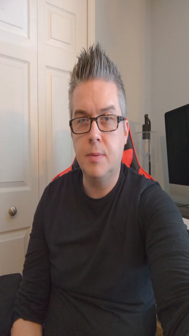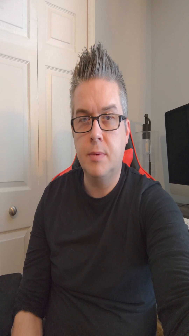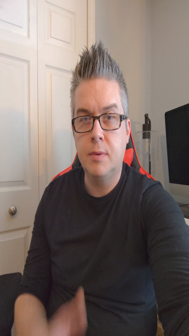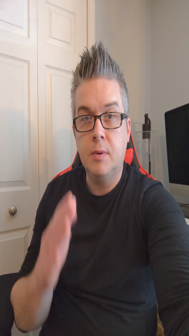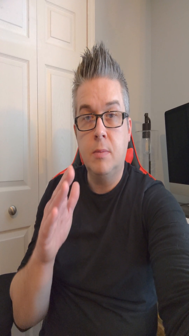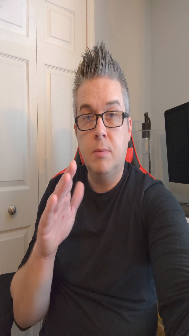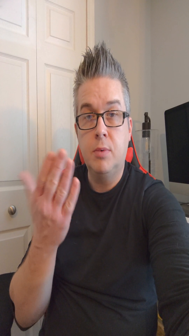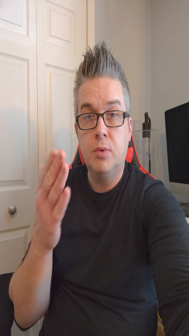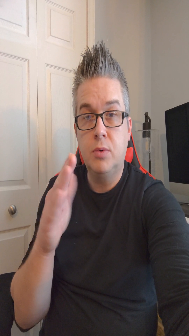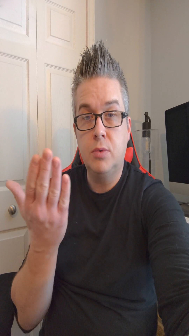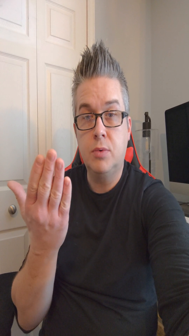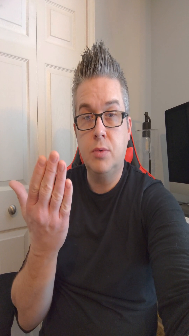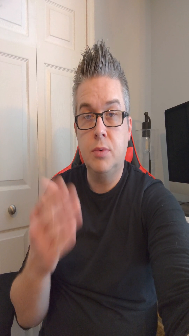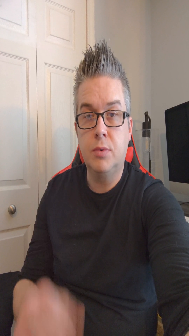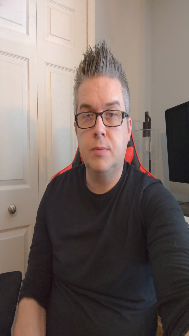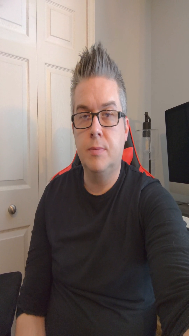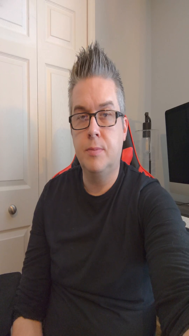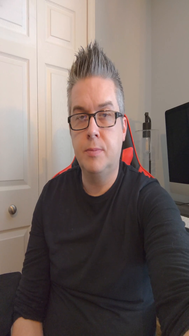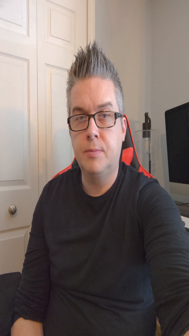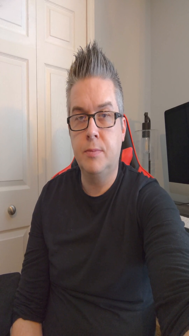book